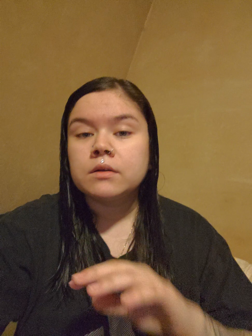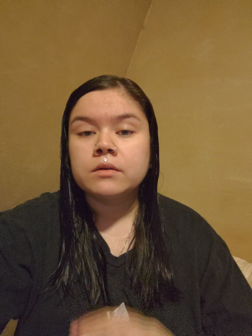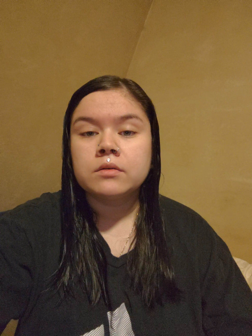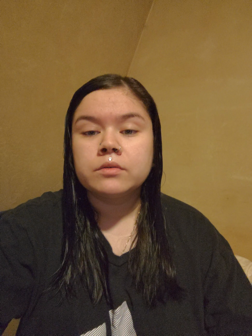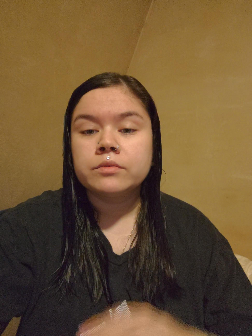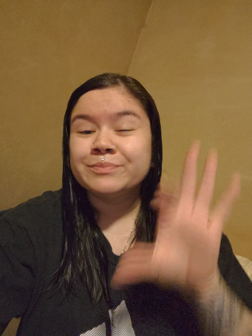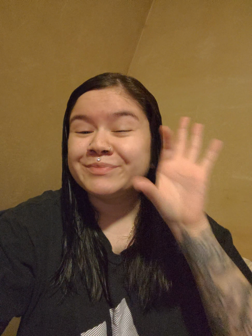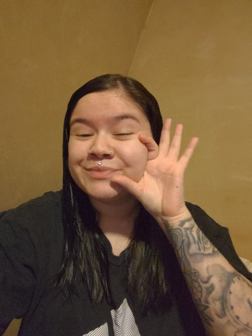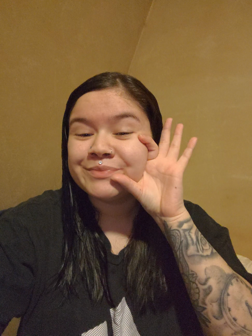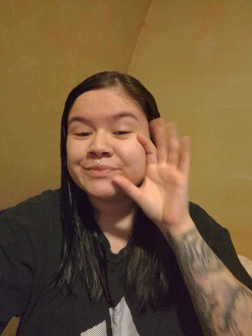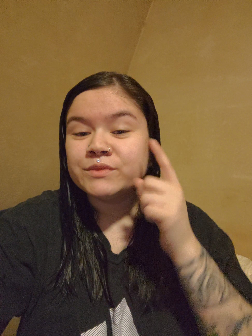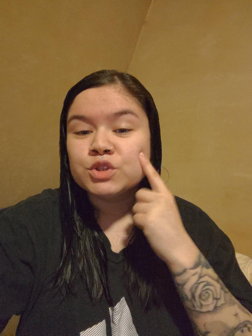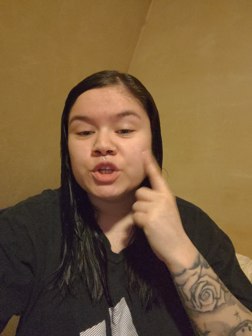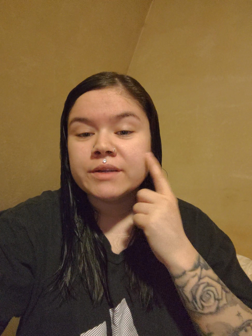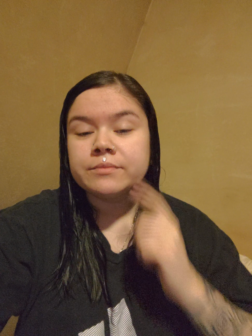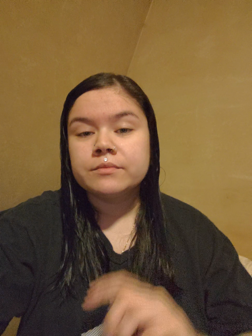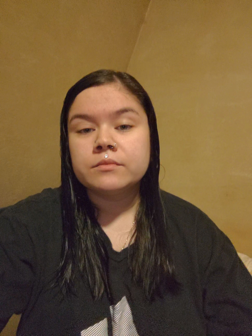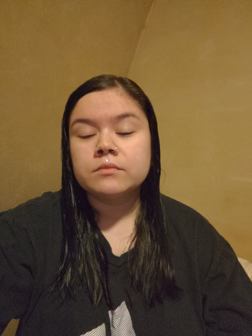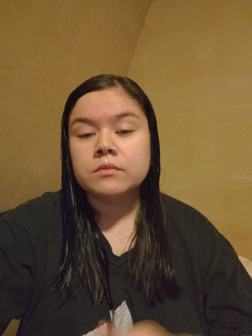cheek